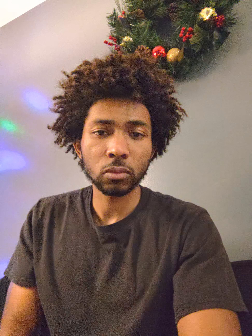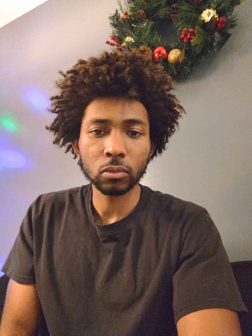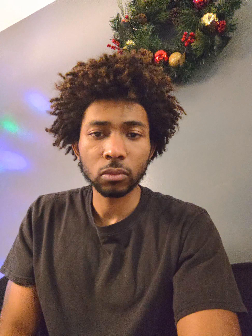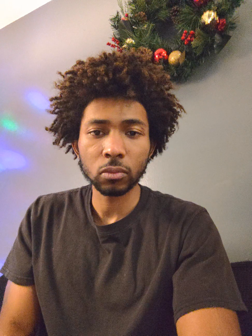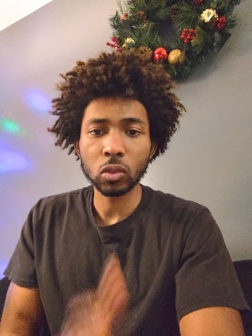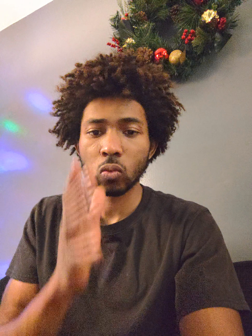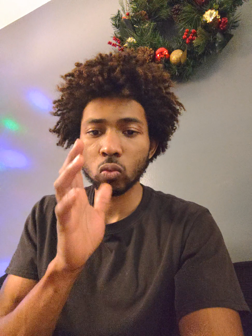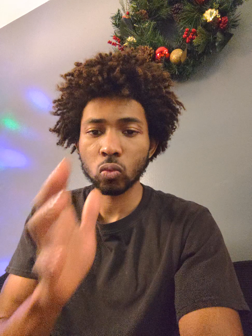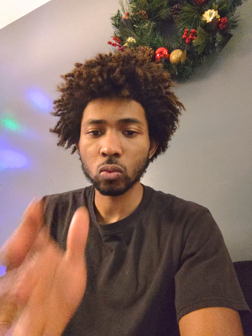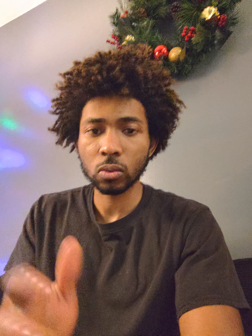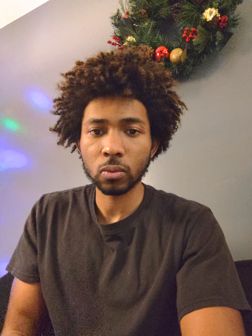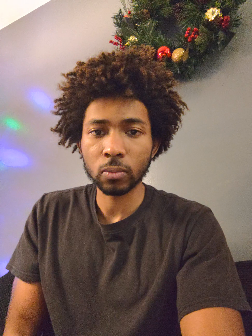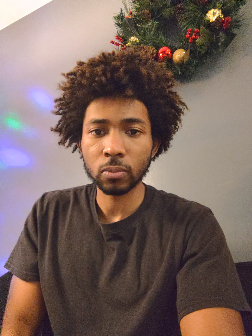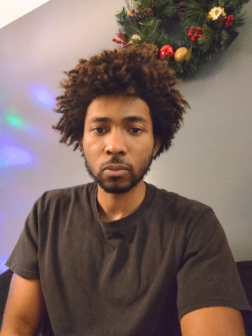grandma